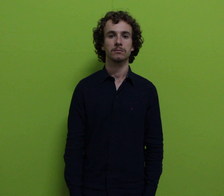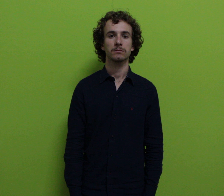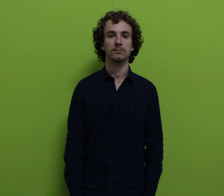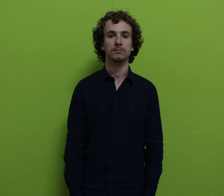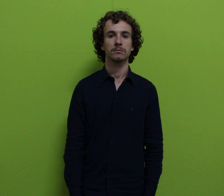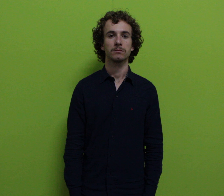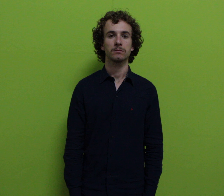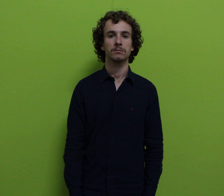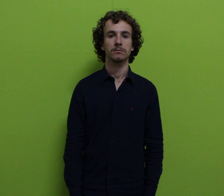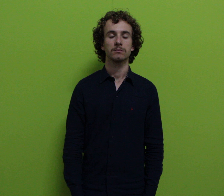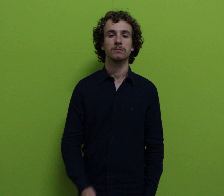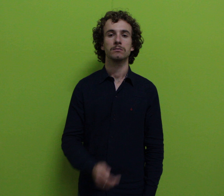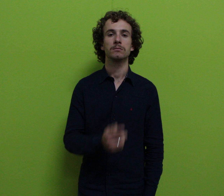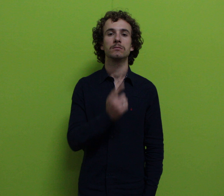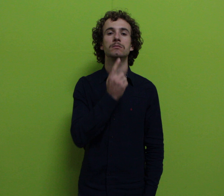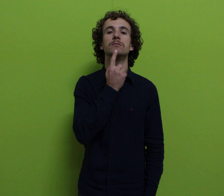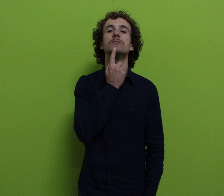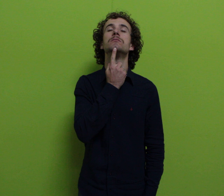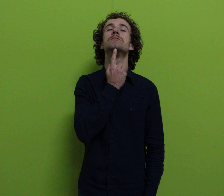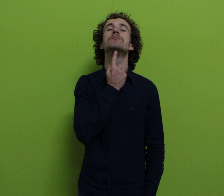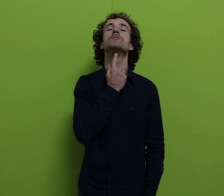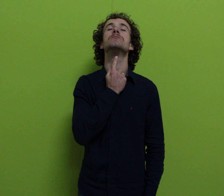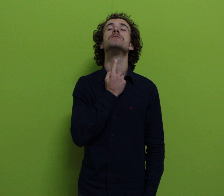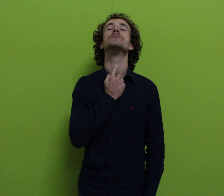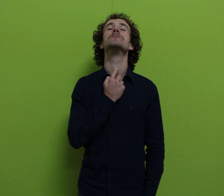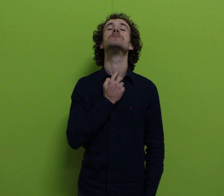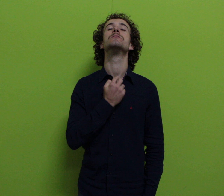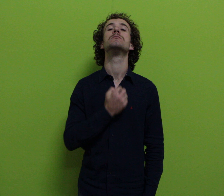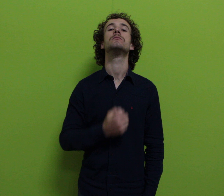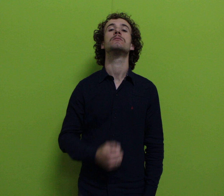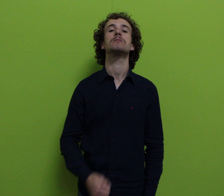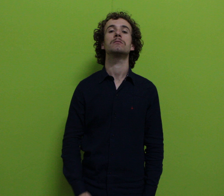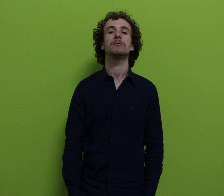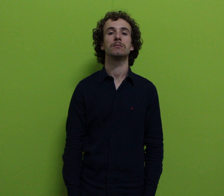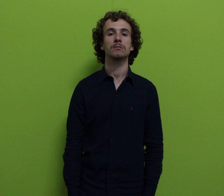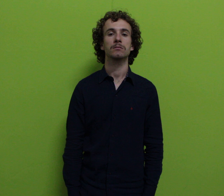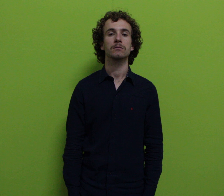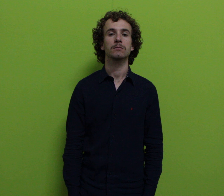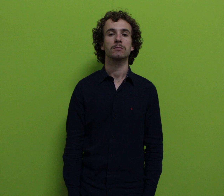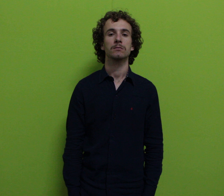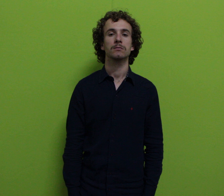vontade